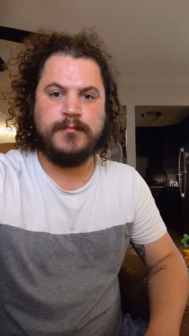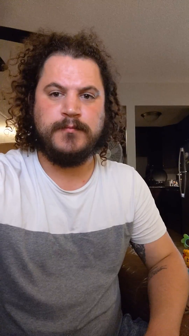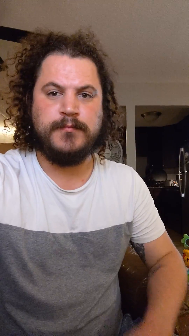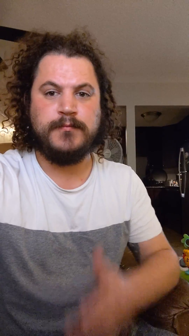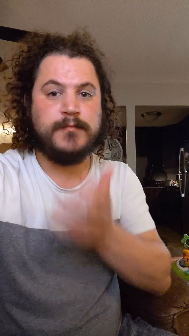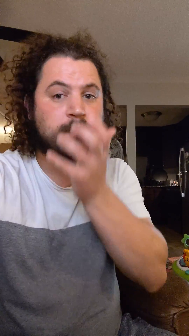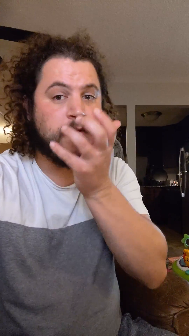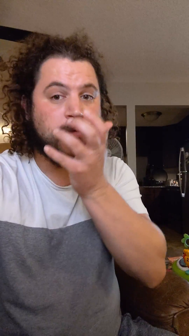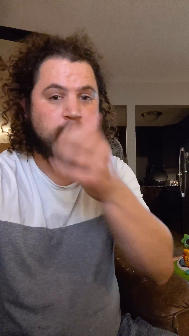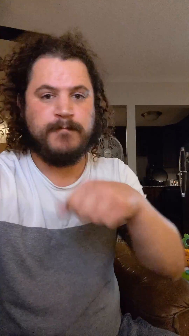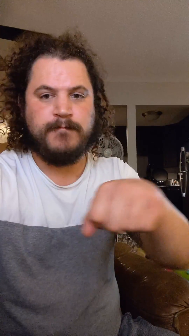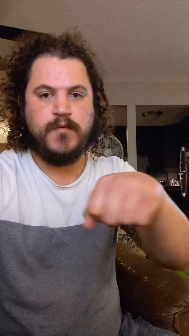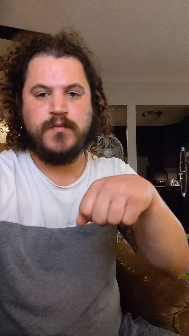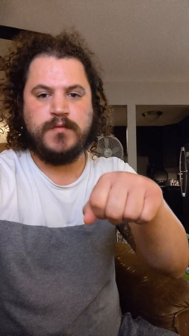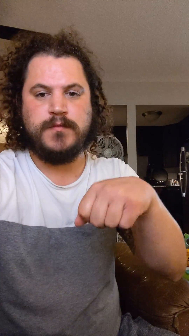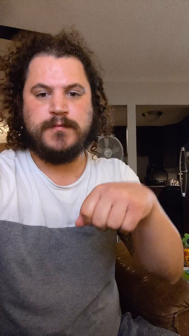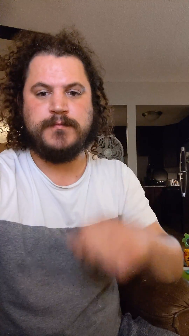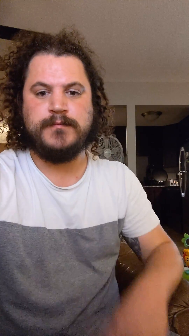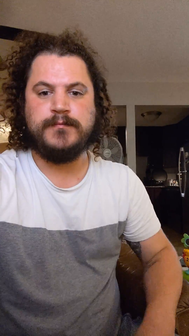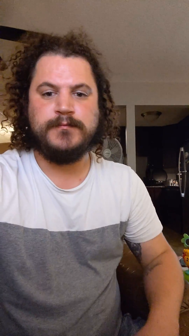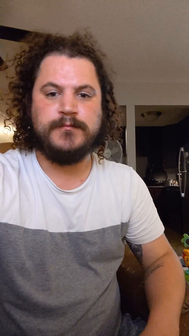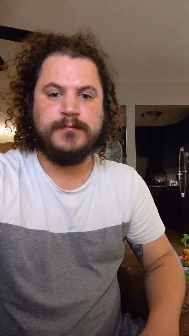lawn mower